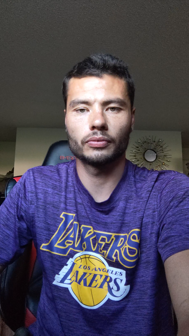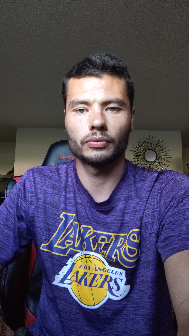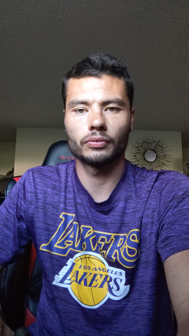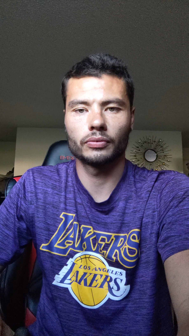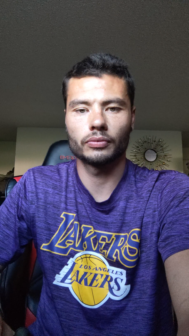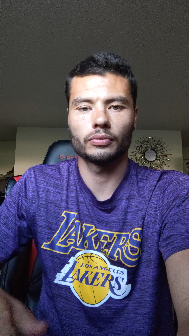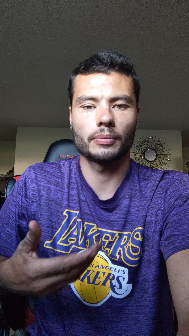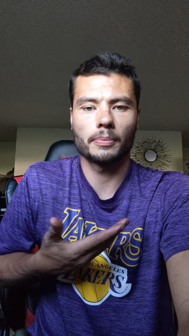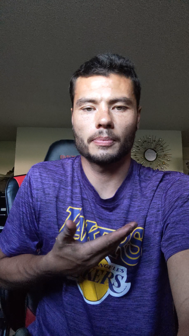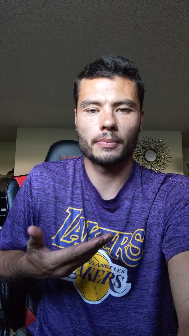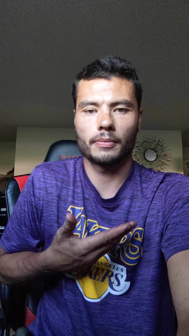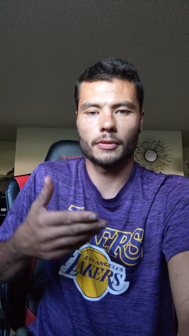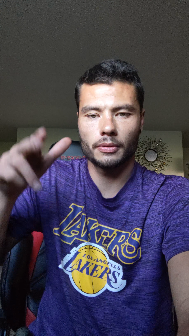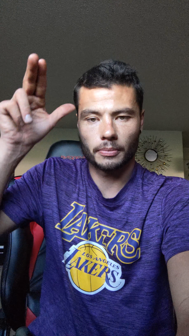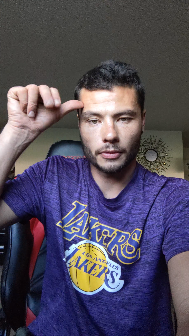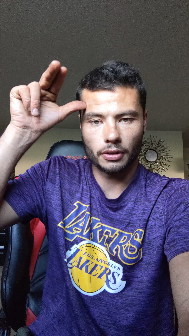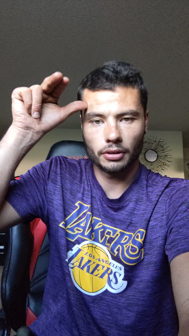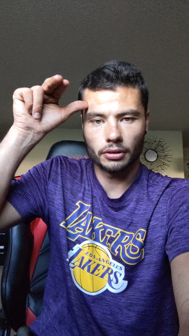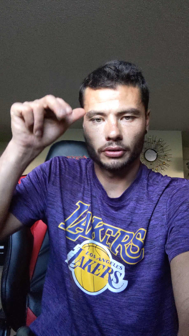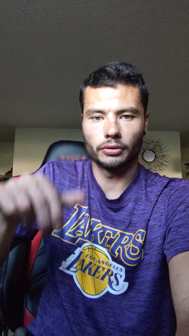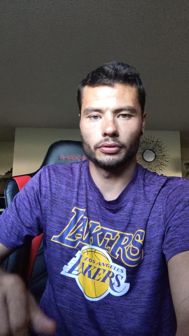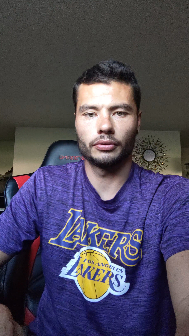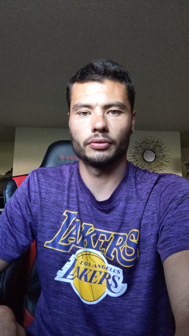pony